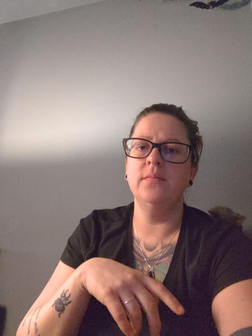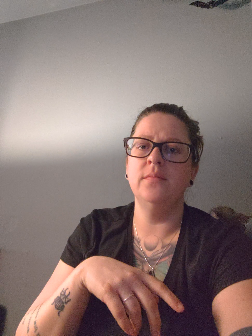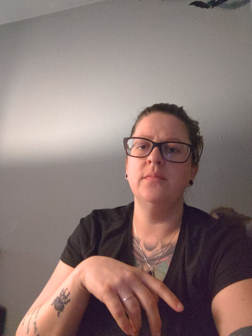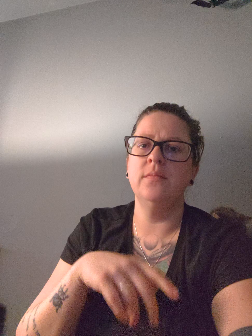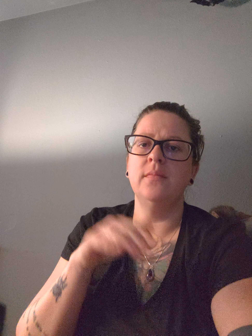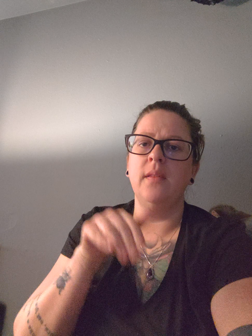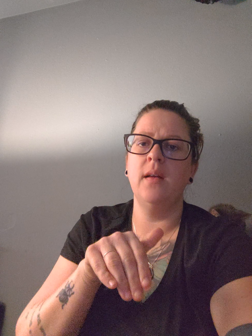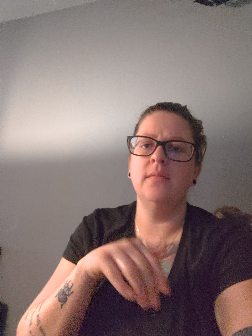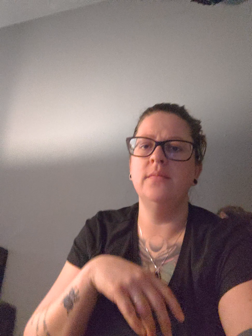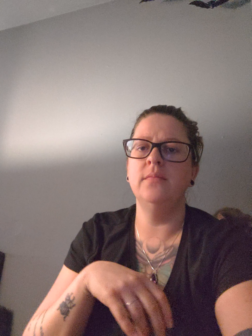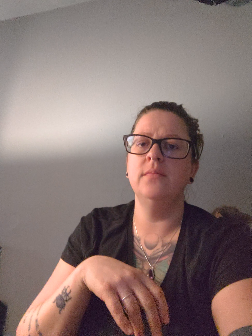night